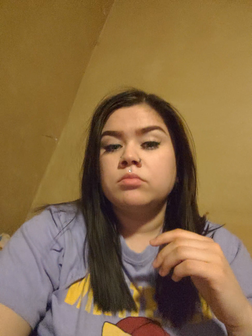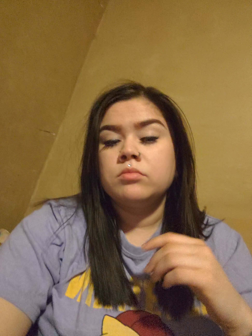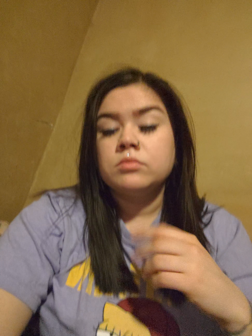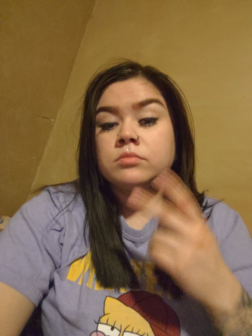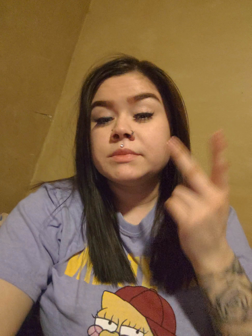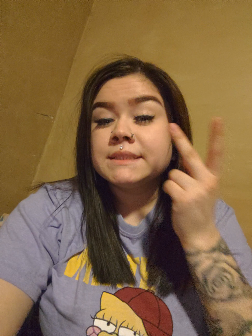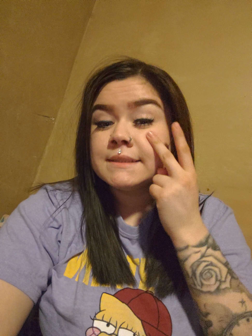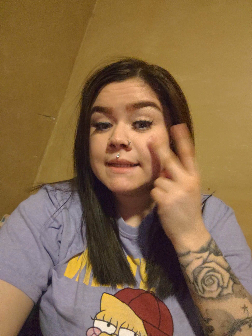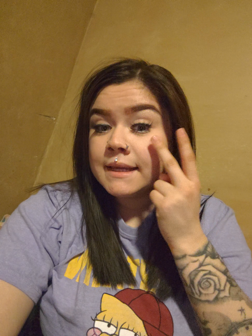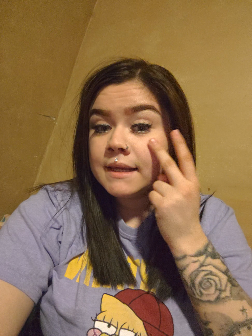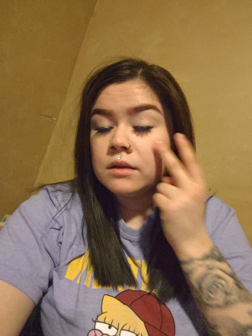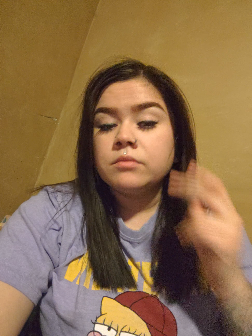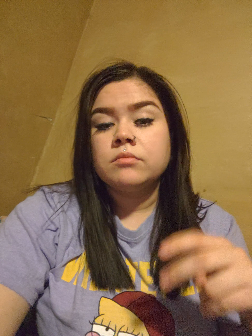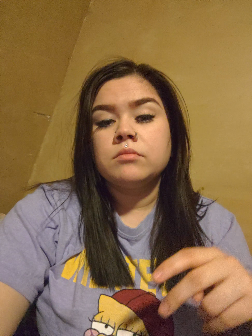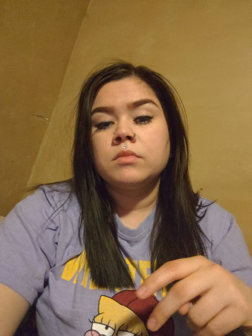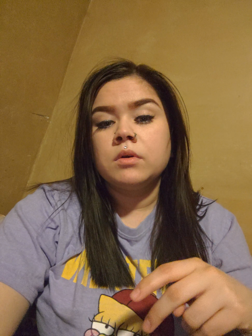see